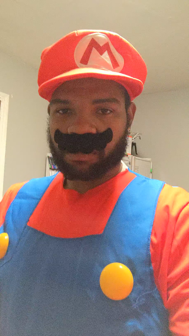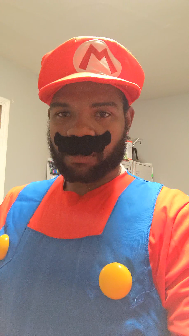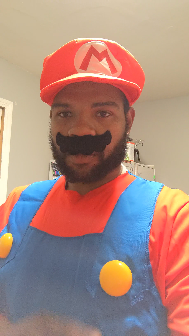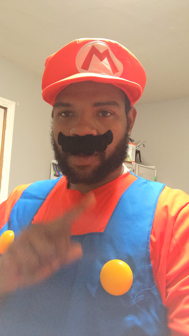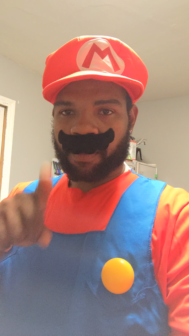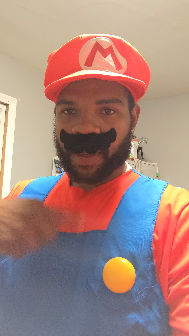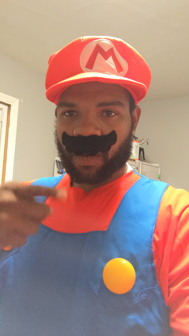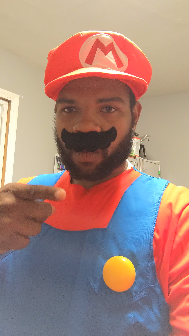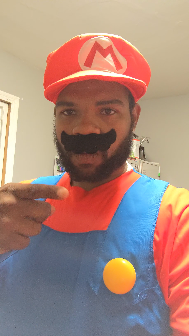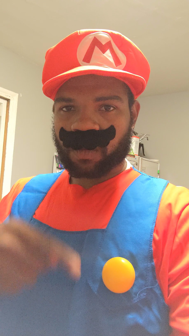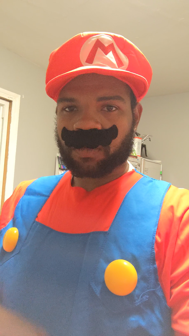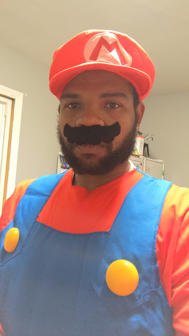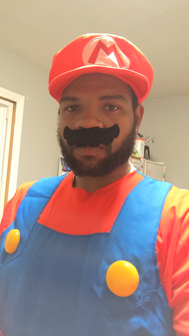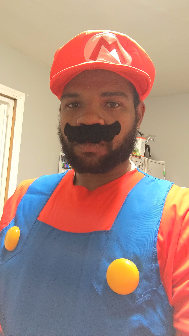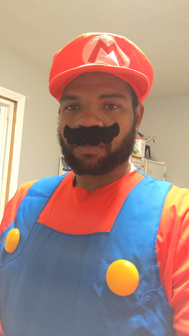about